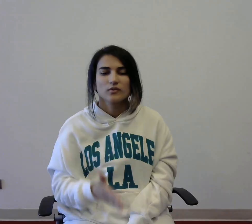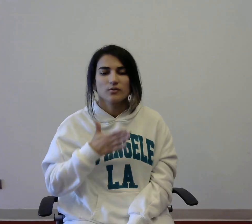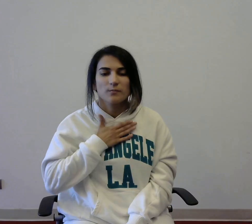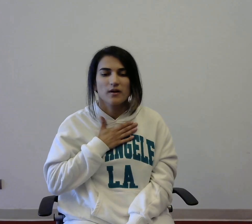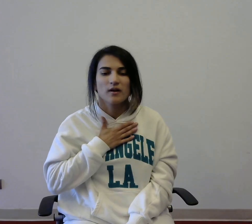mənim